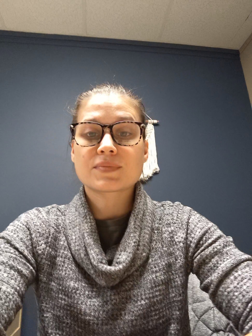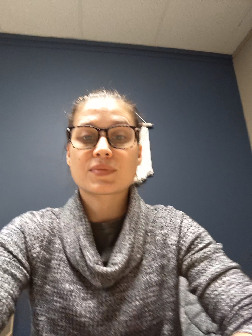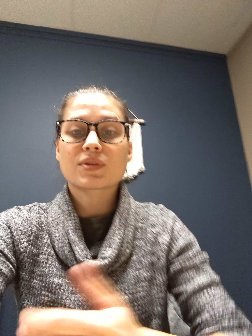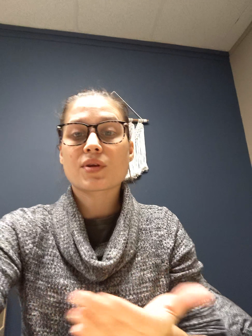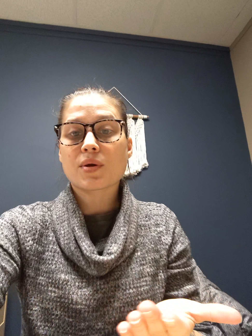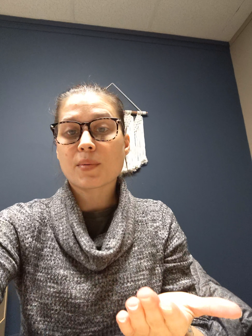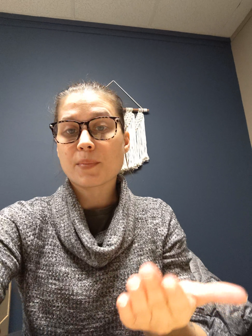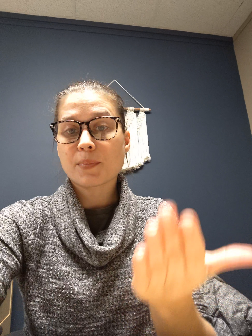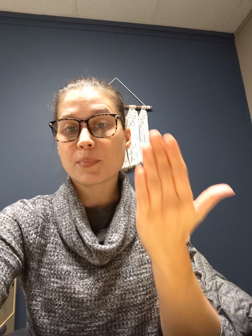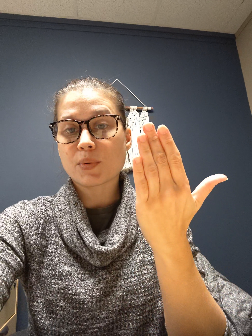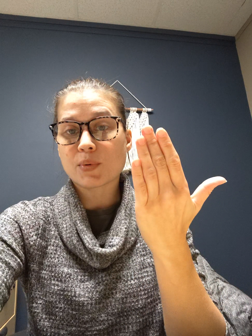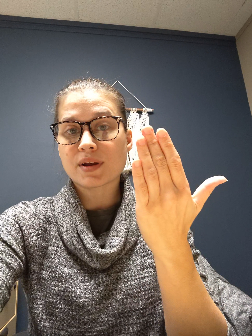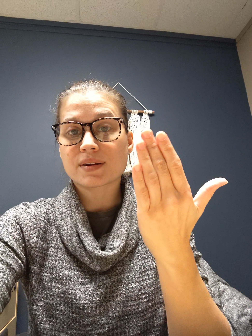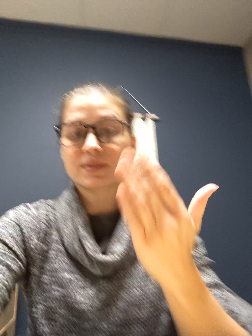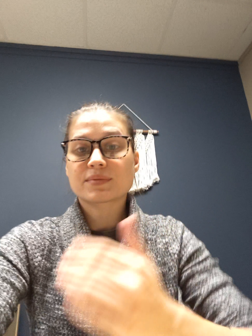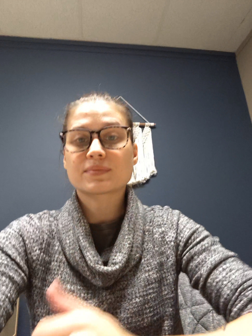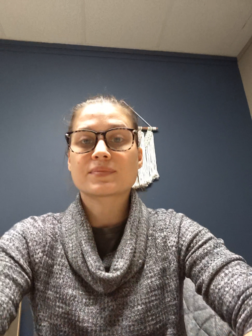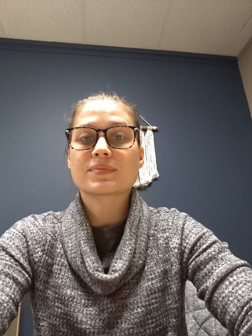morning